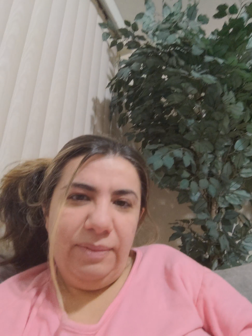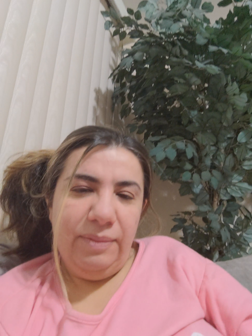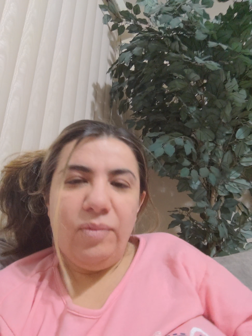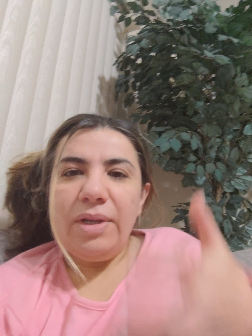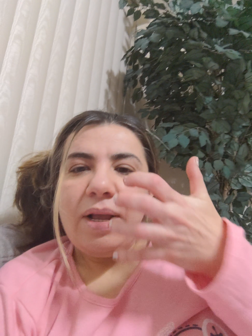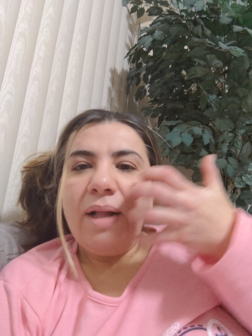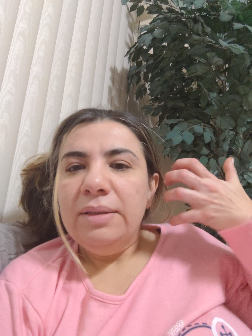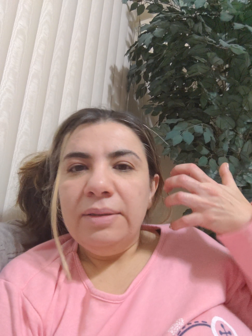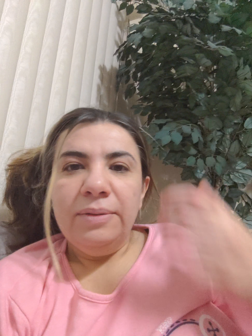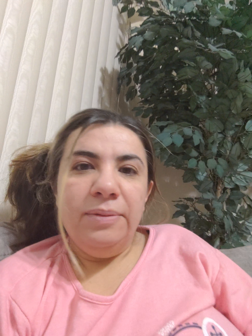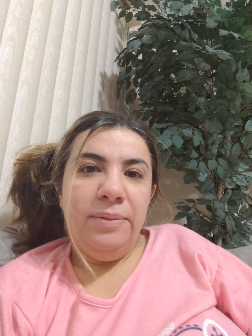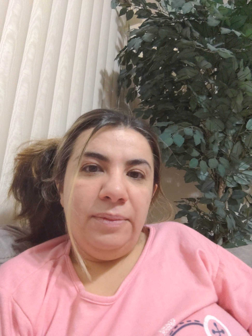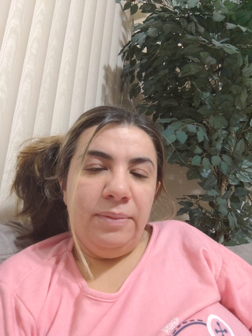tiger